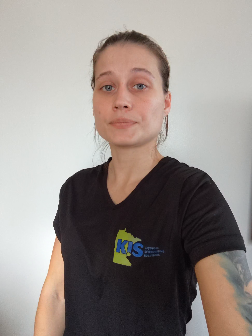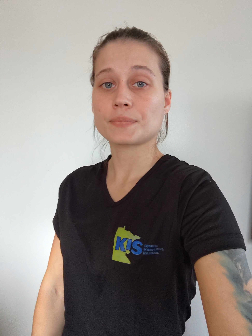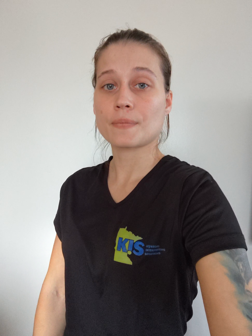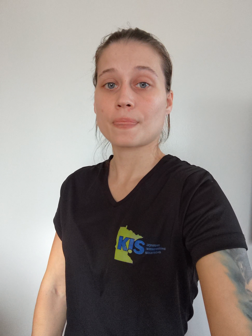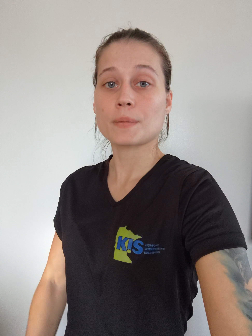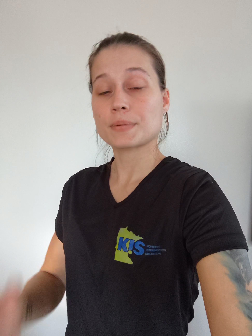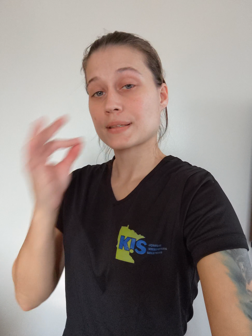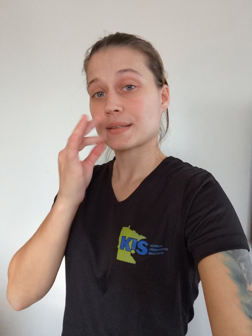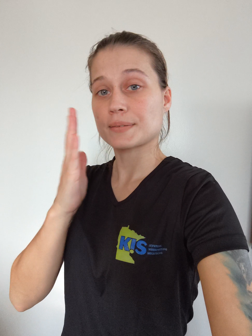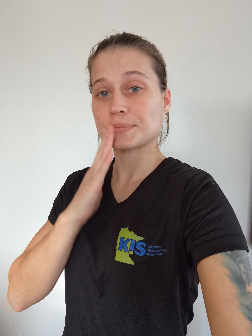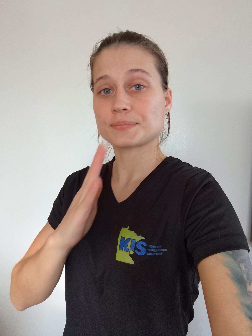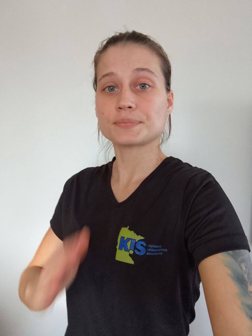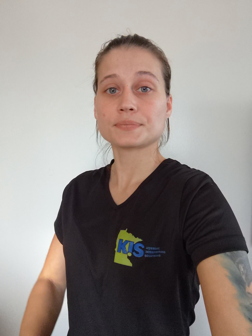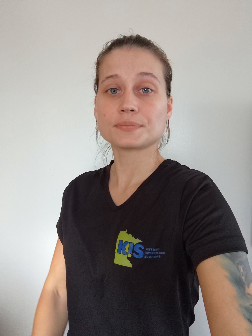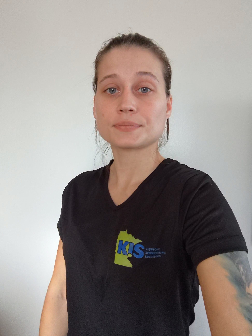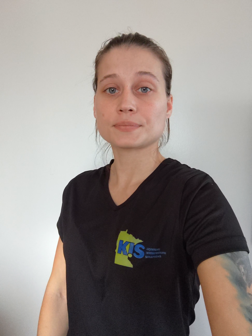bee